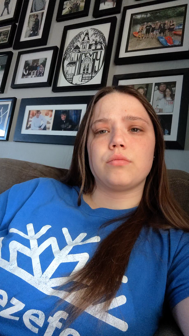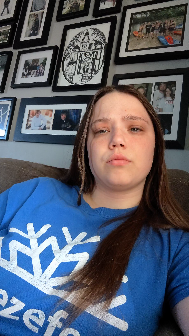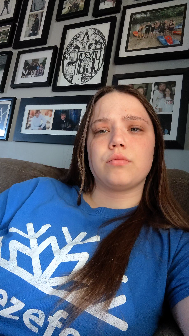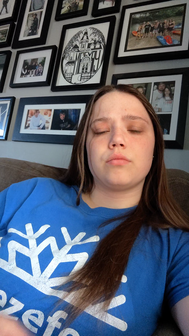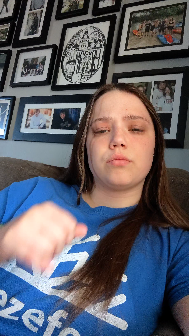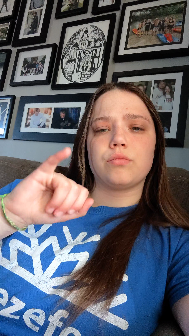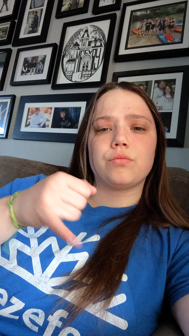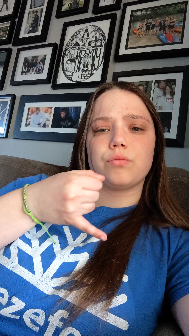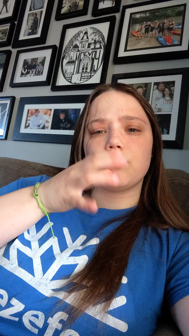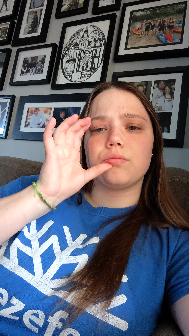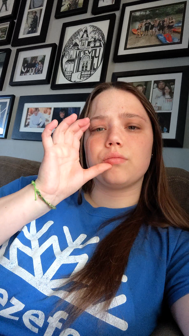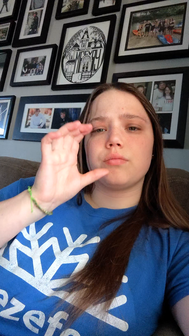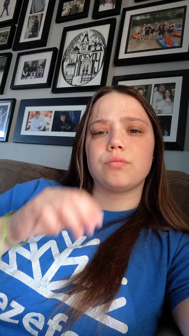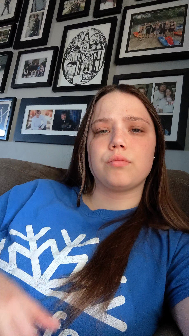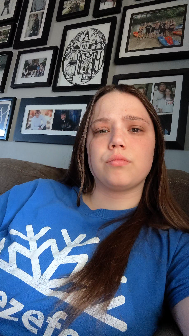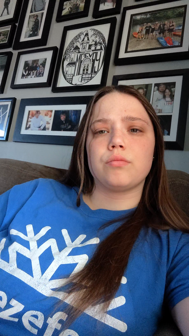juice